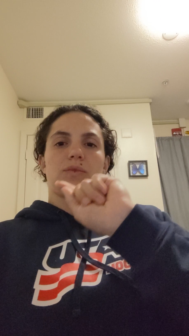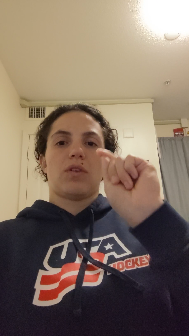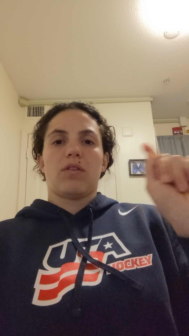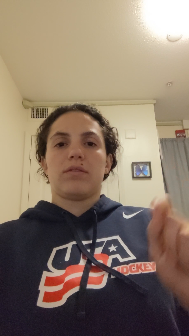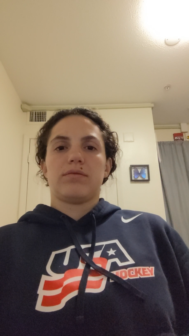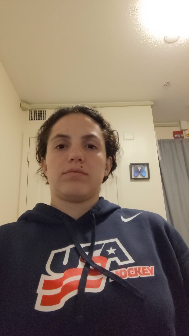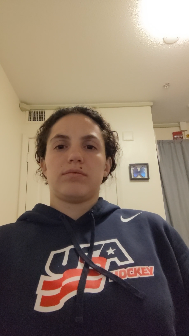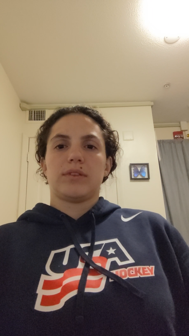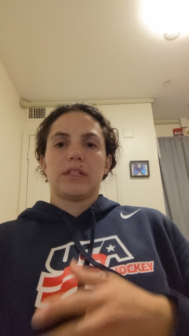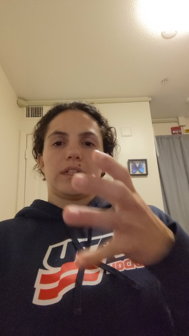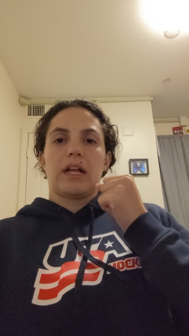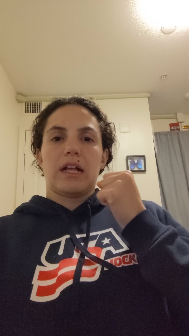get